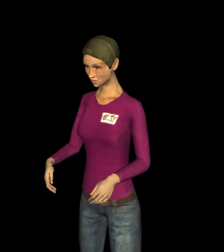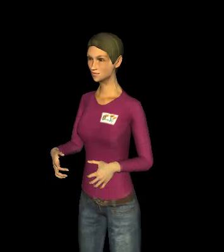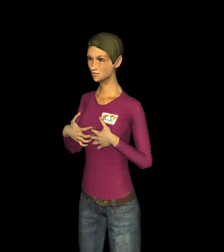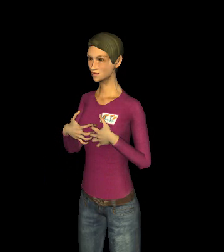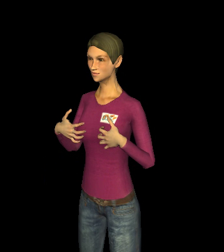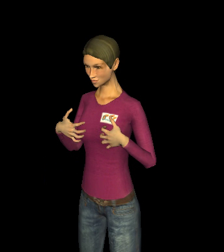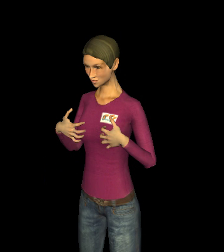عالم